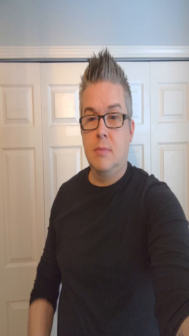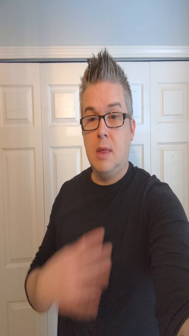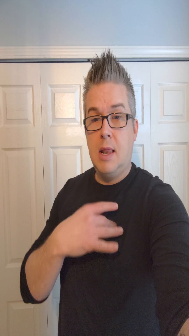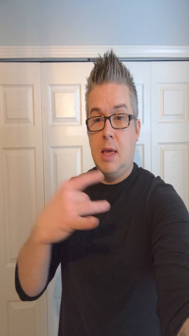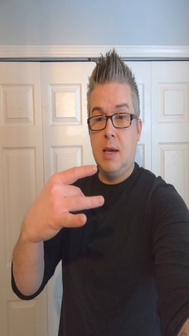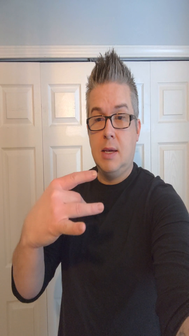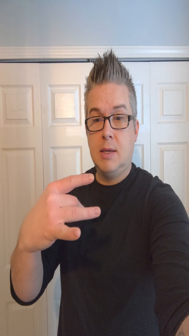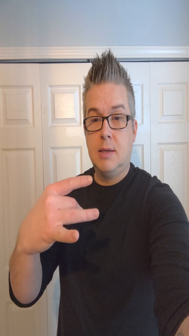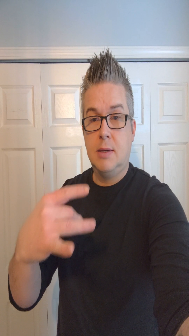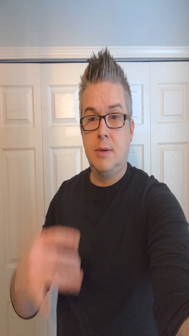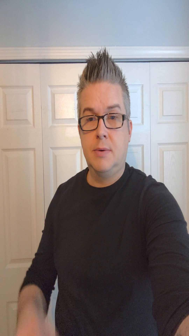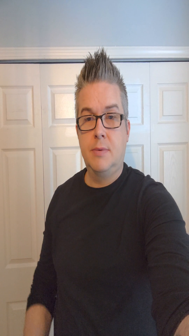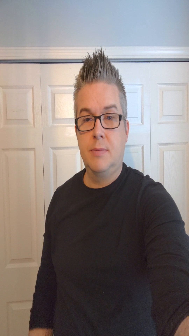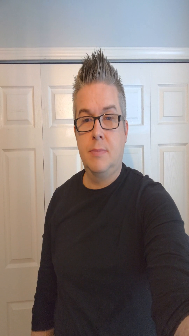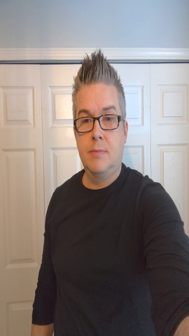like